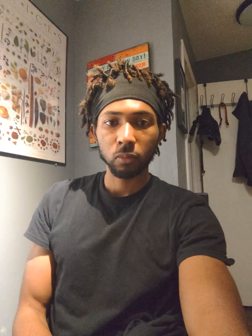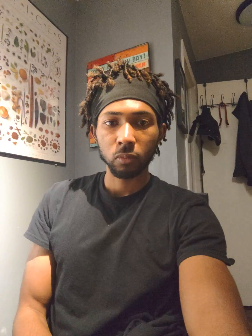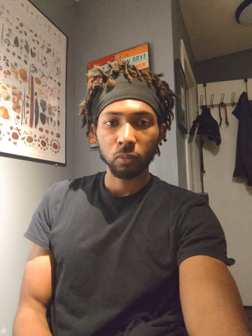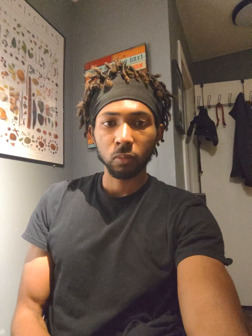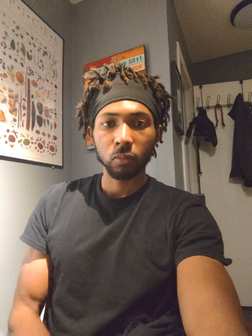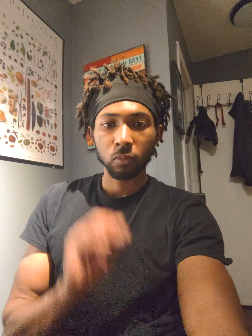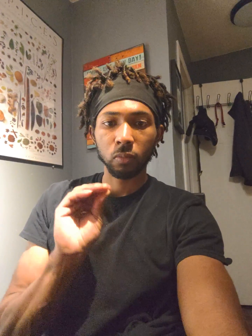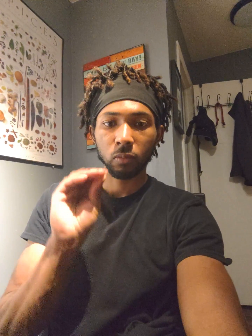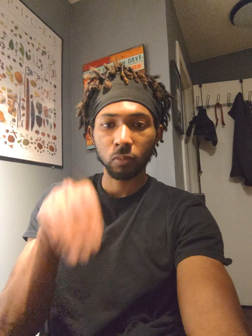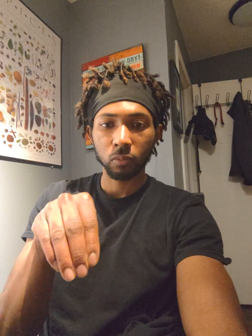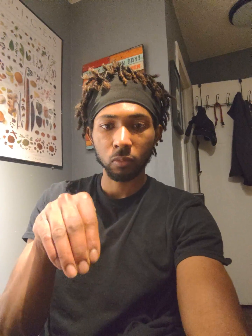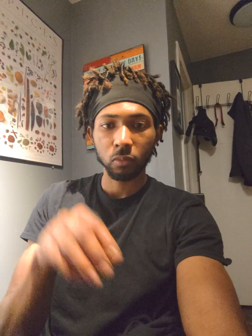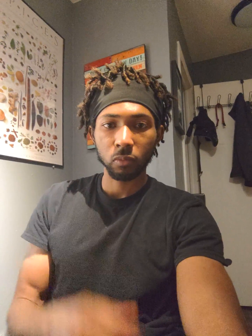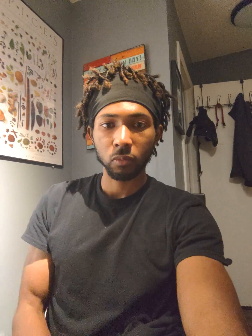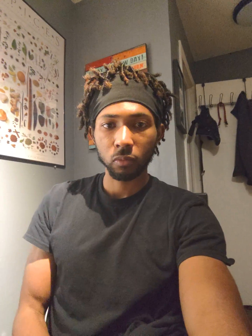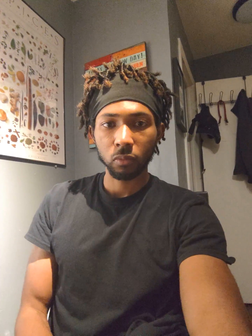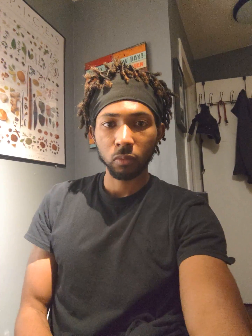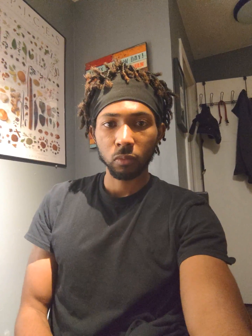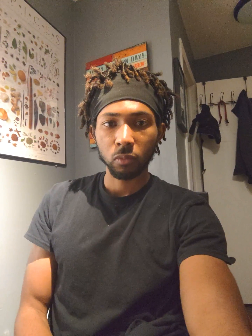put